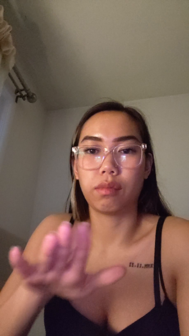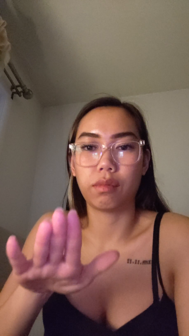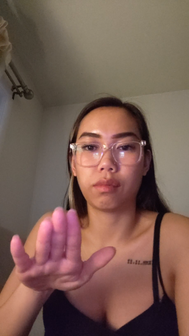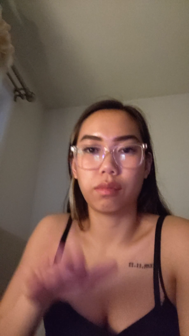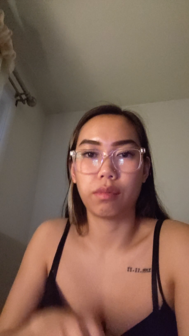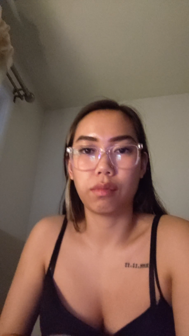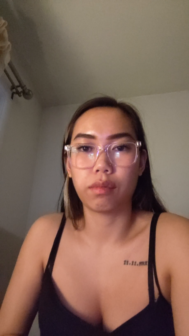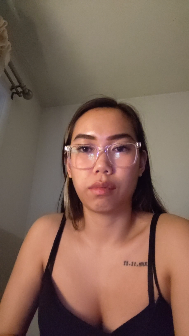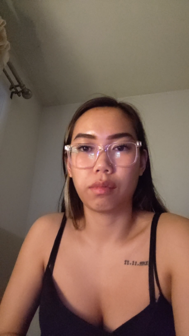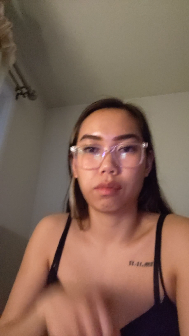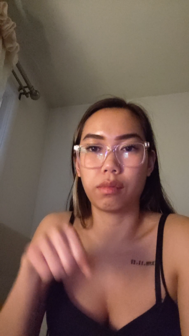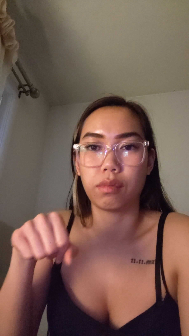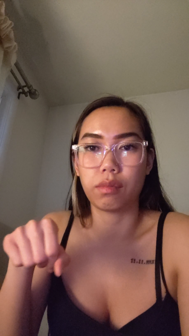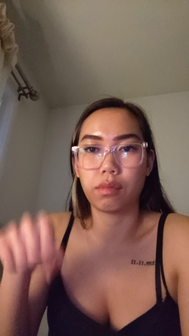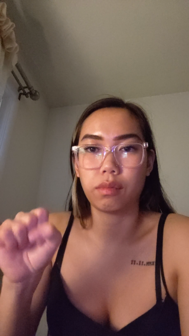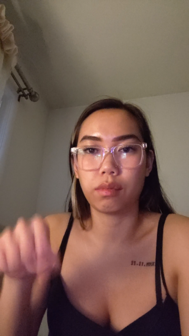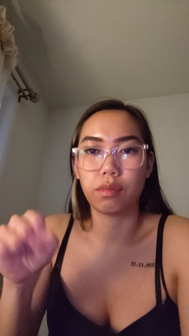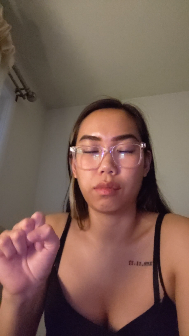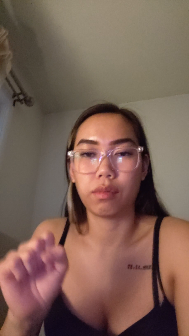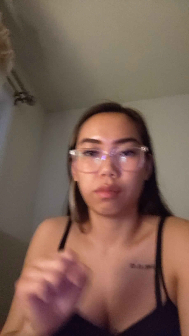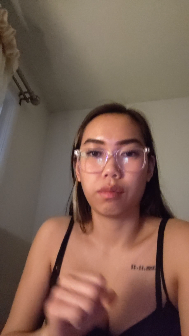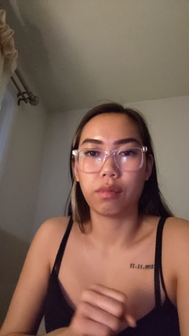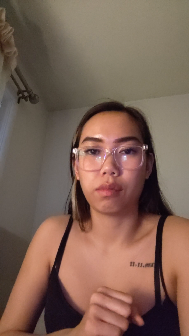motorcycle